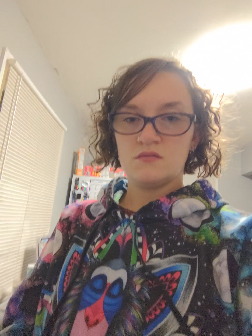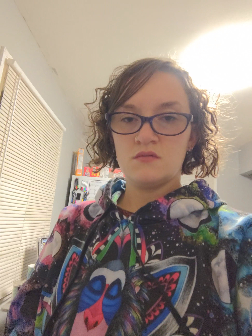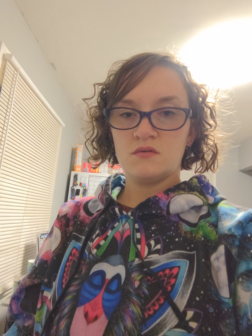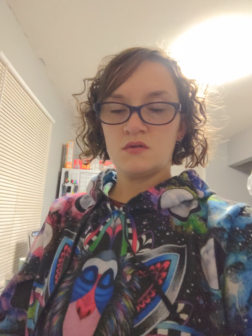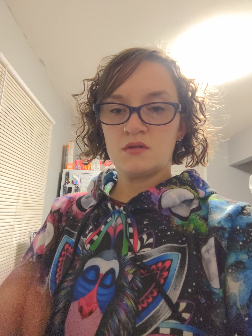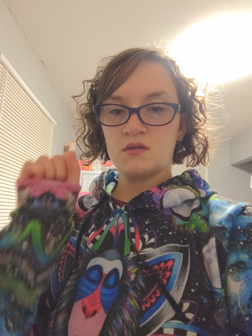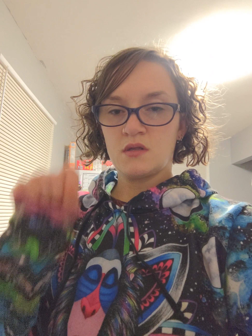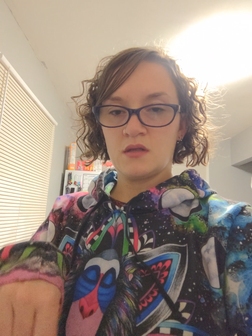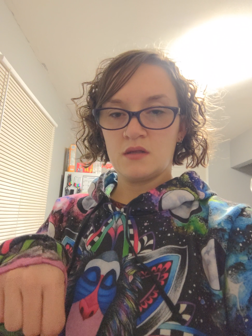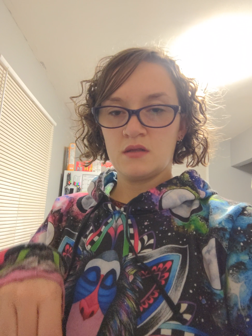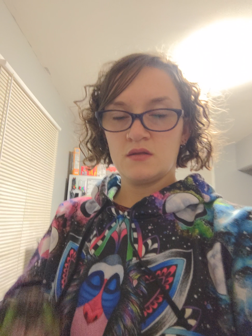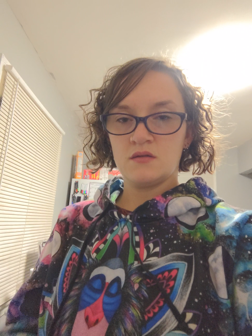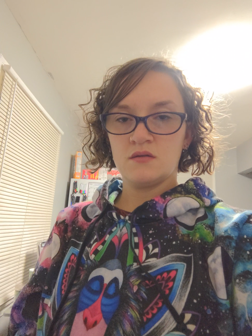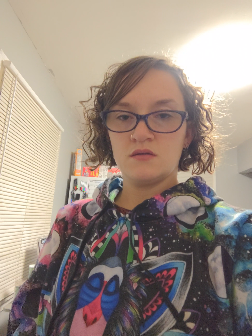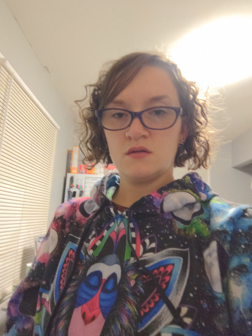can